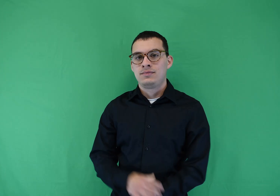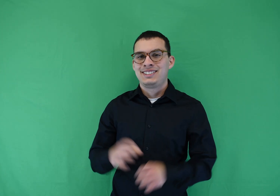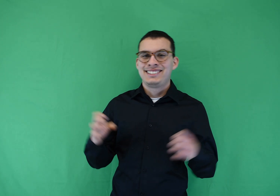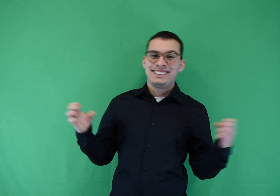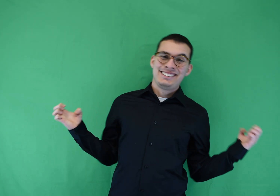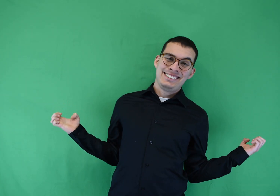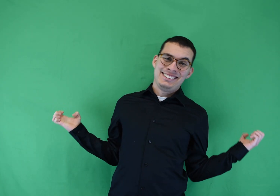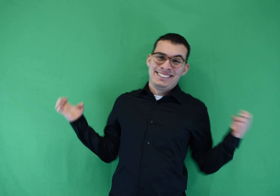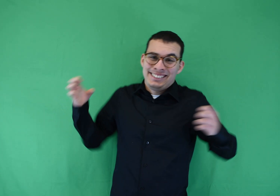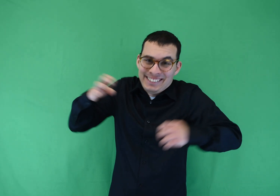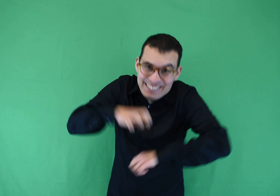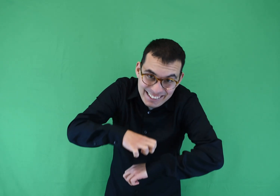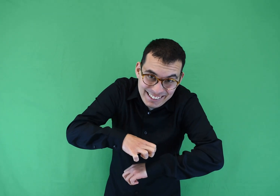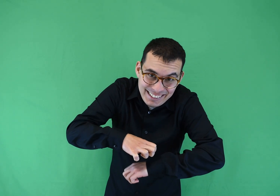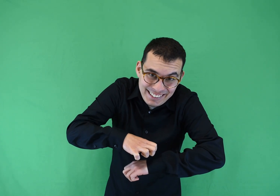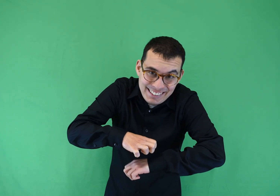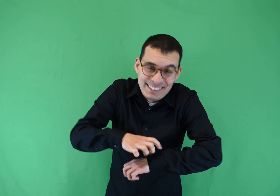epilepsia